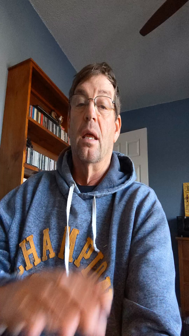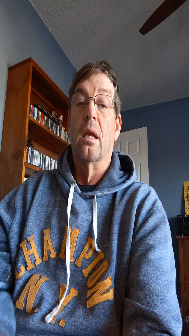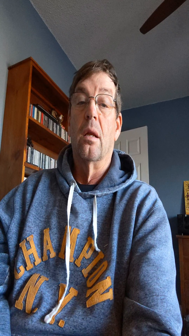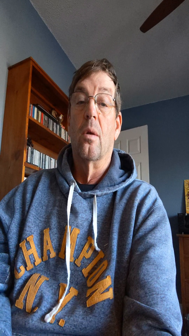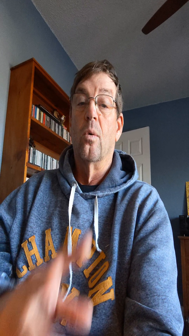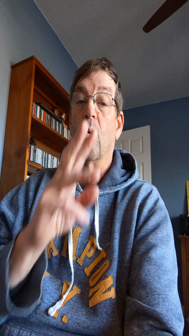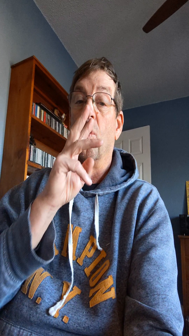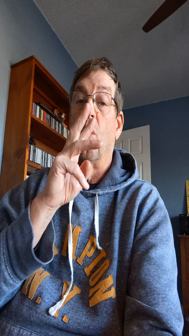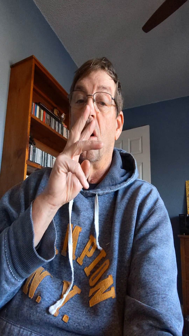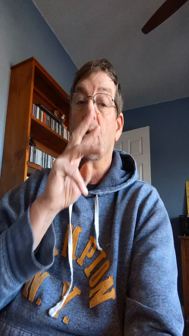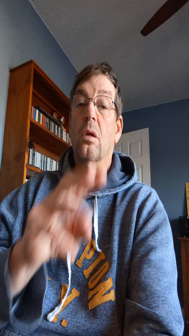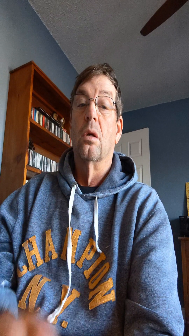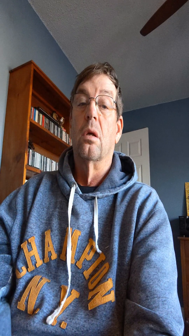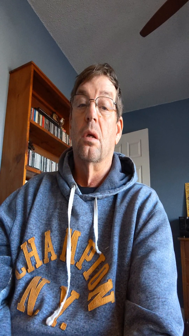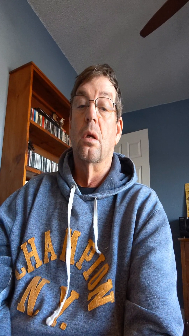water